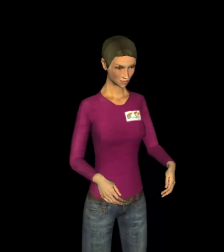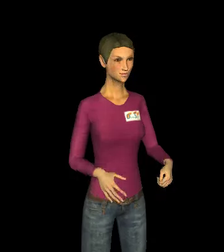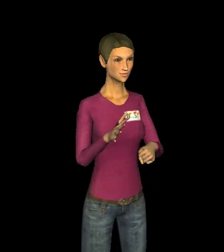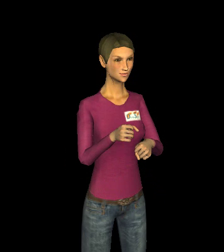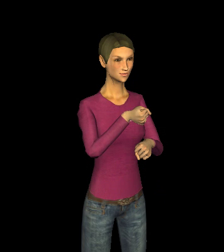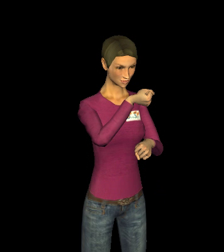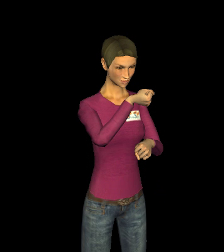يربح